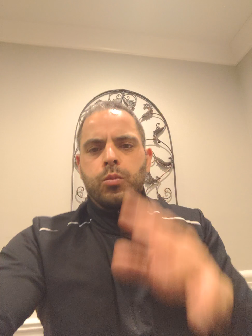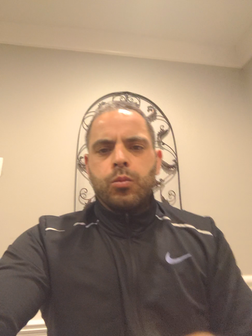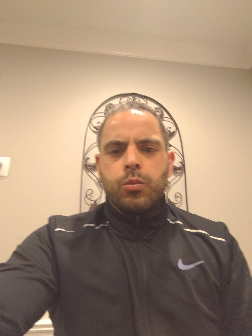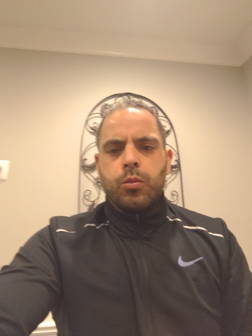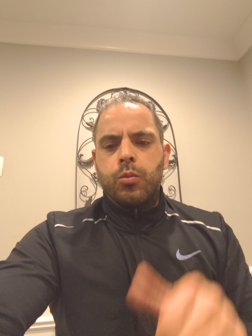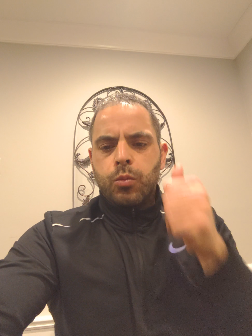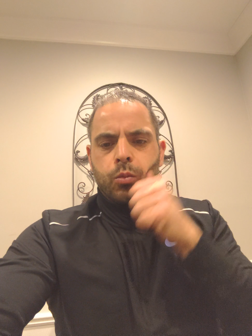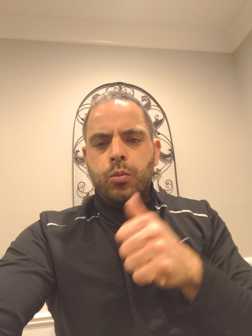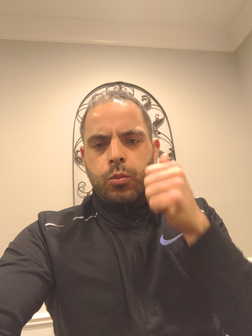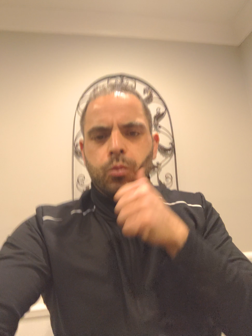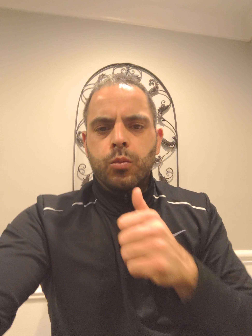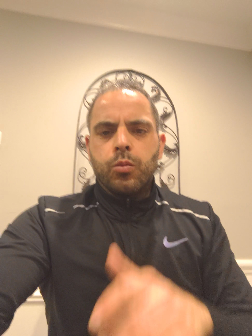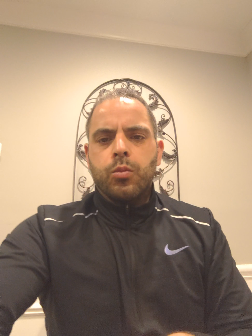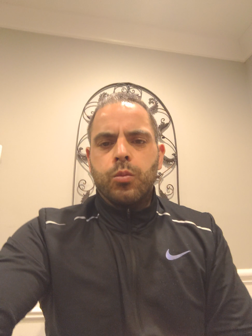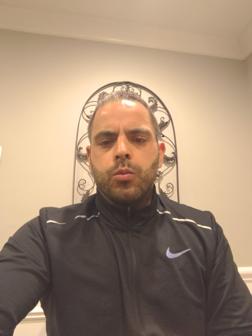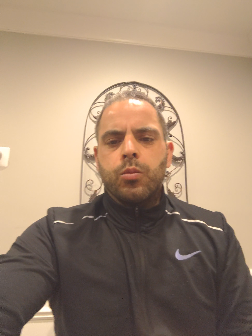girl